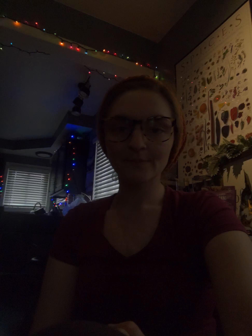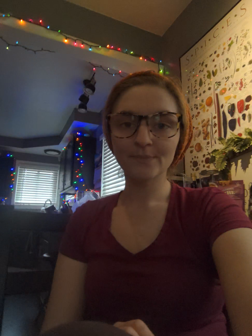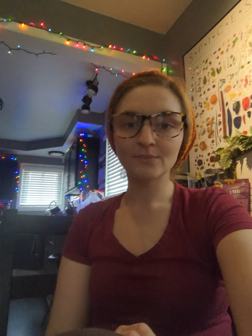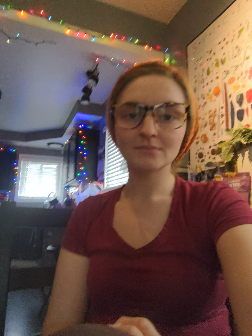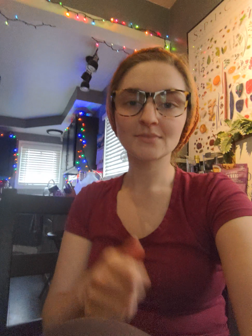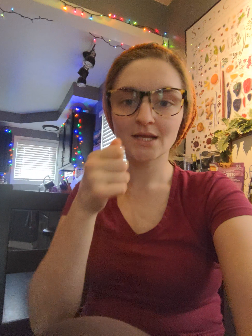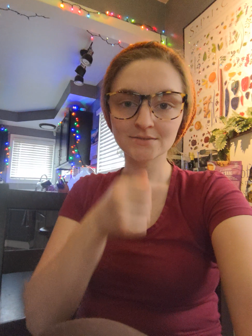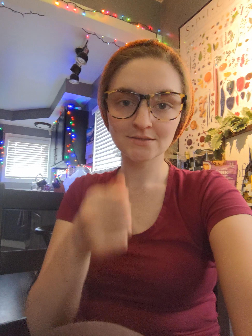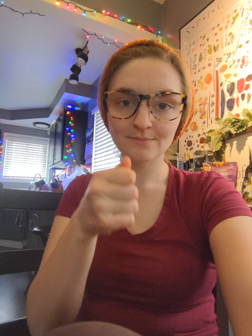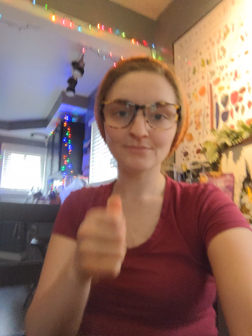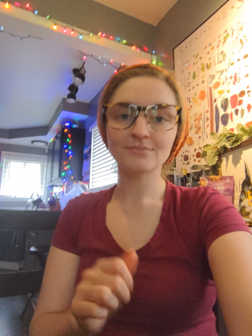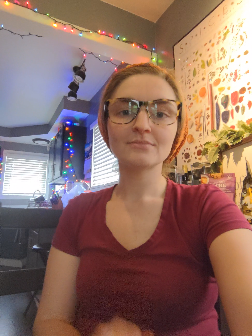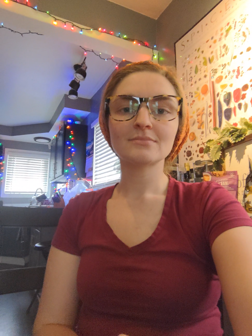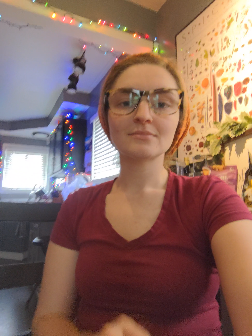hide